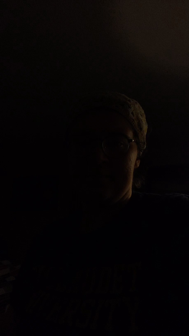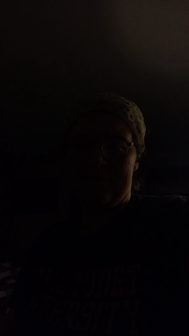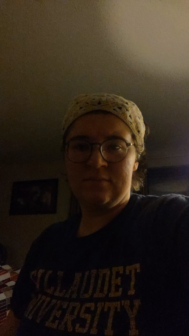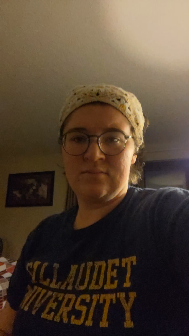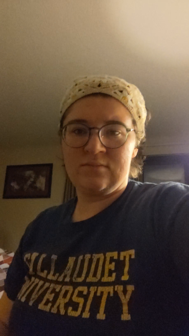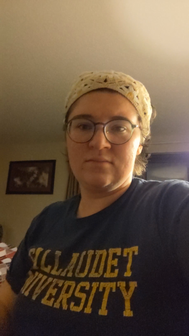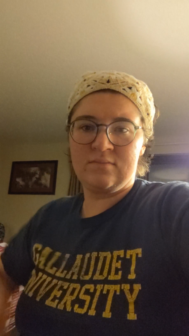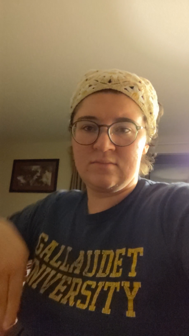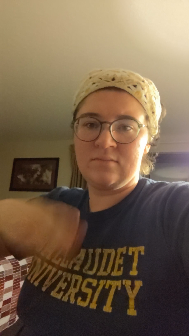kick